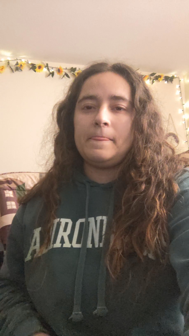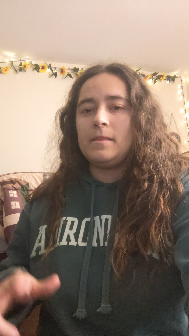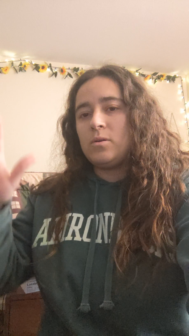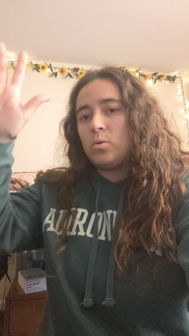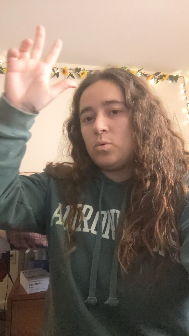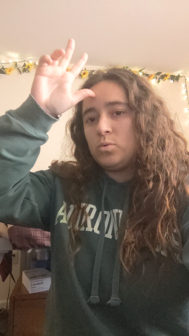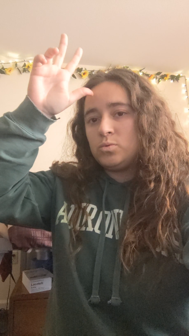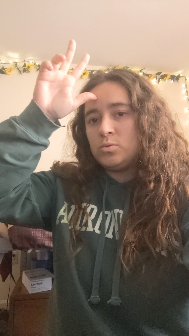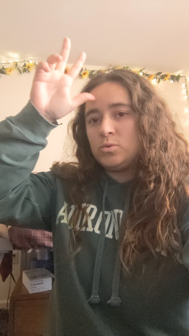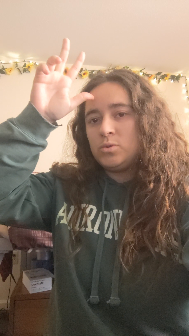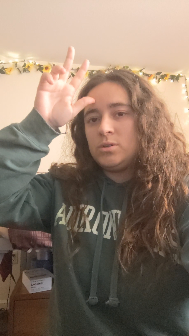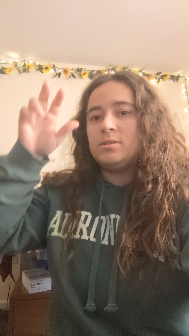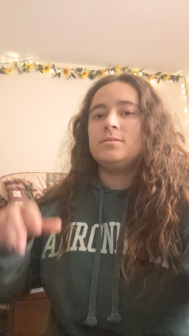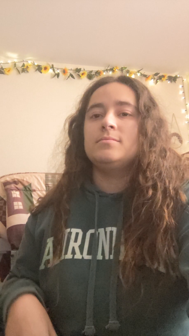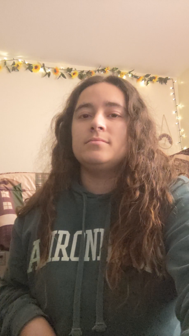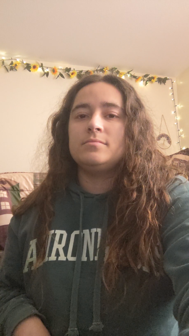rooster